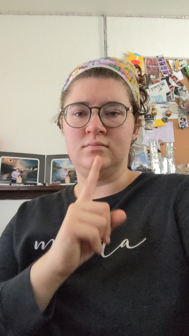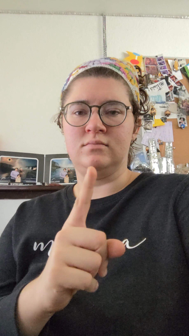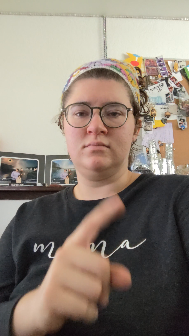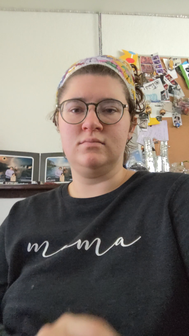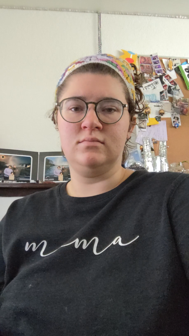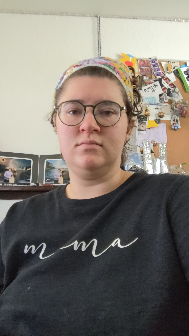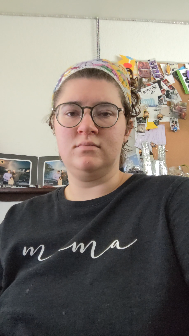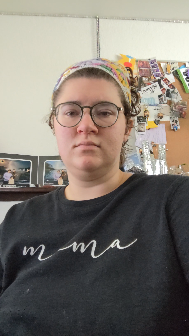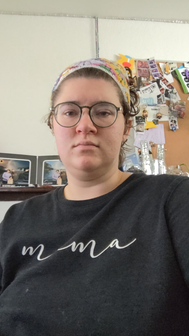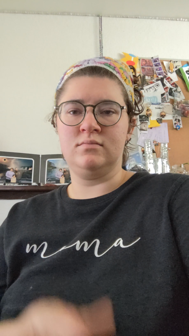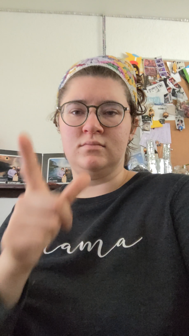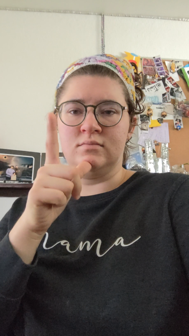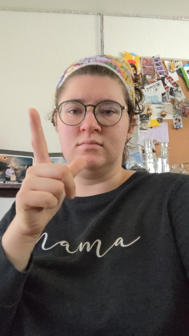lunch